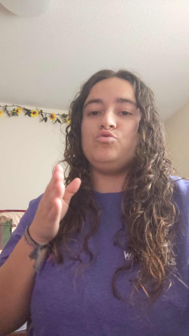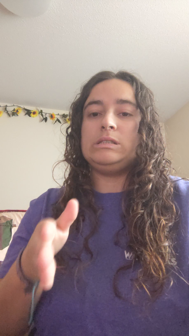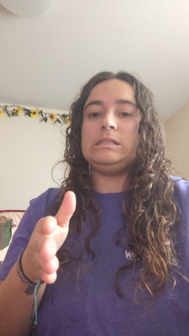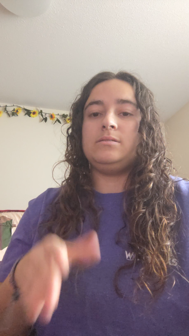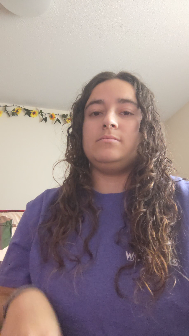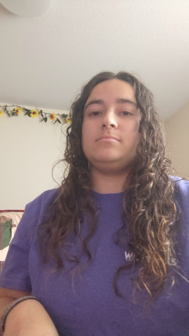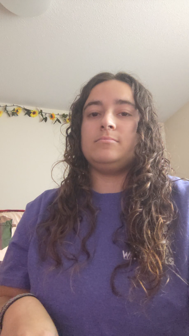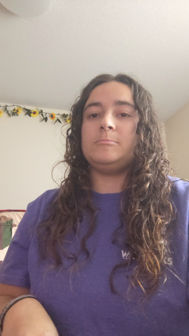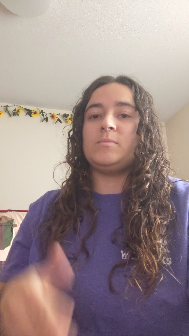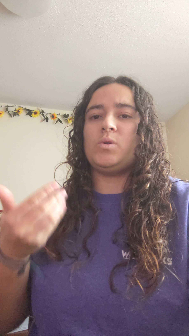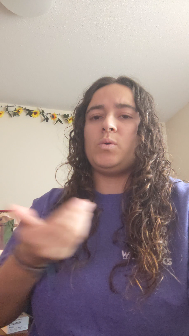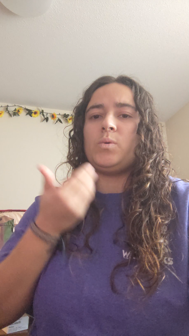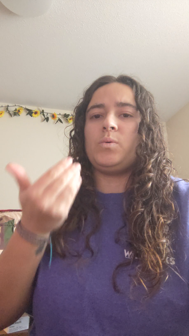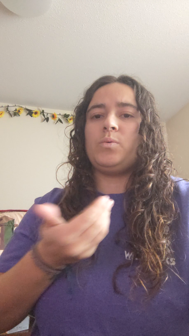new